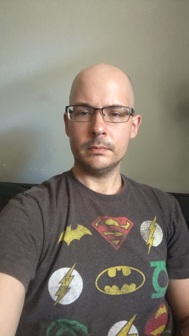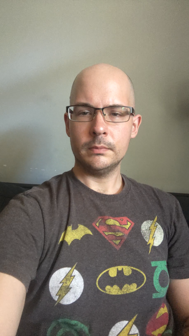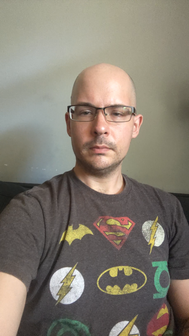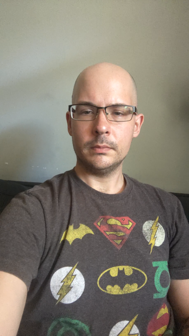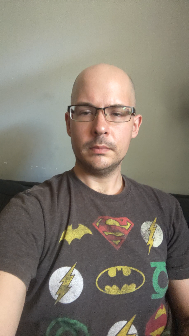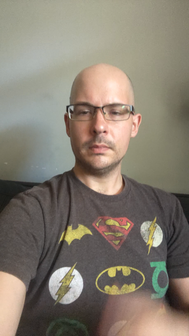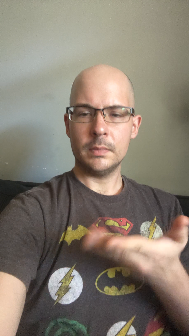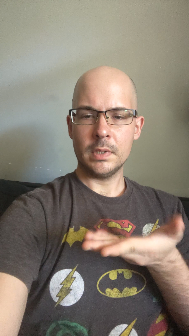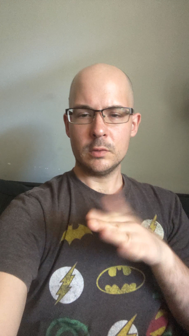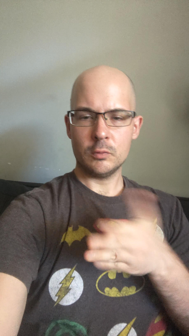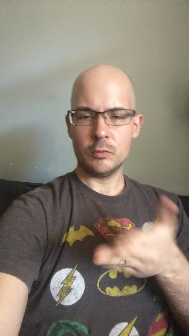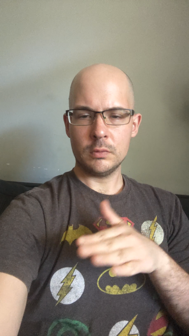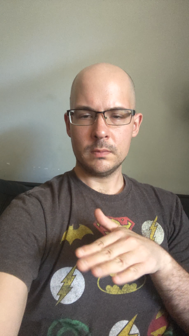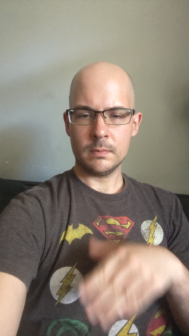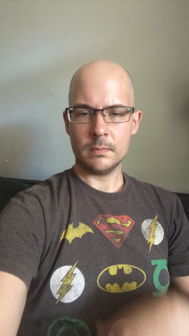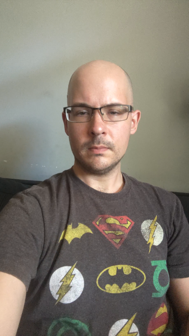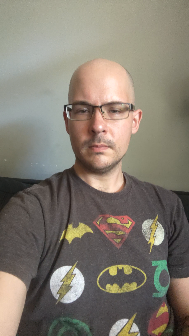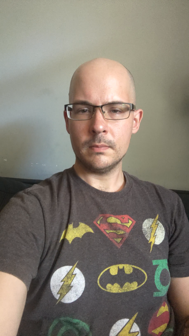kitchen